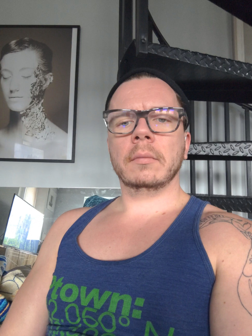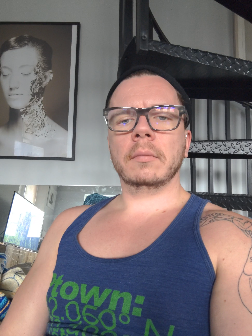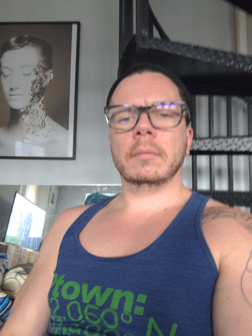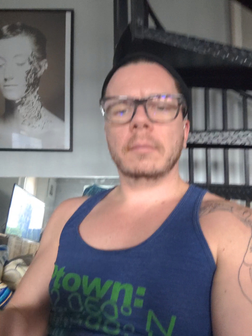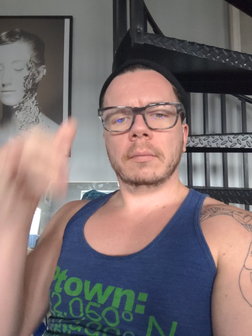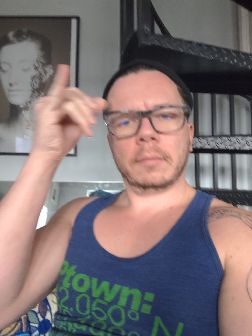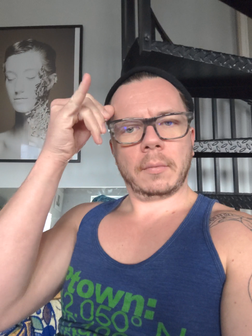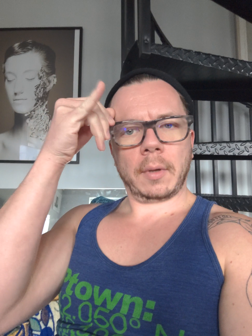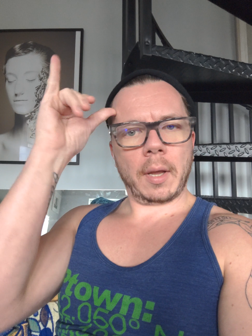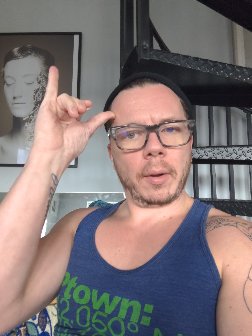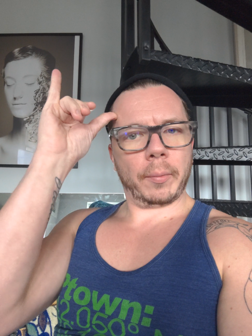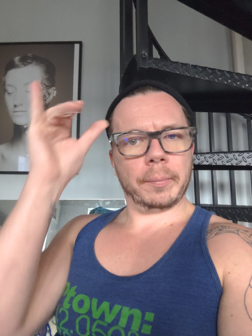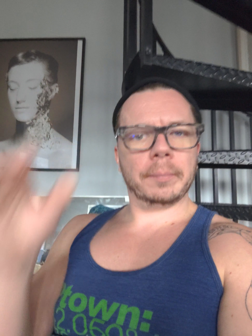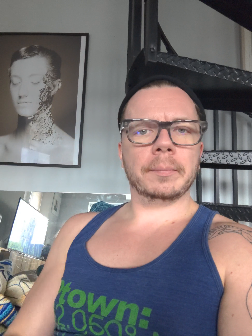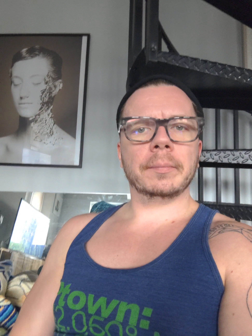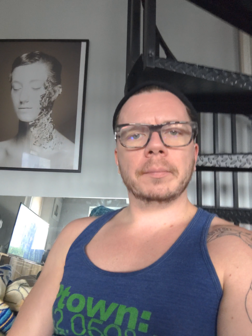cow